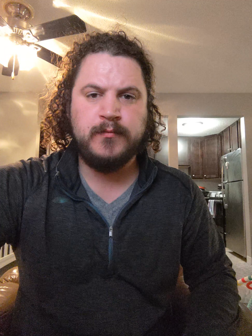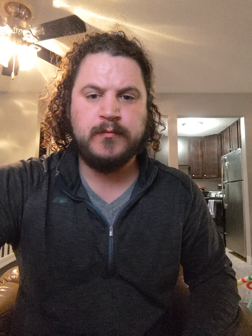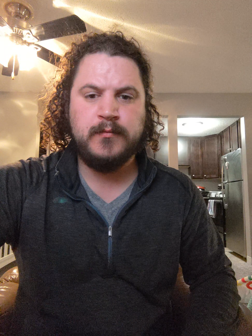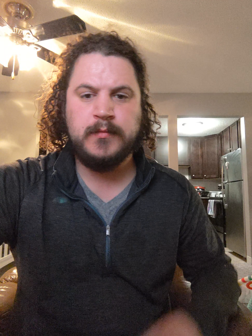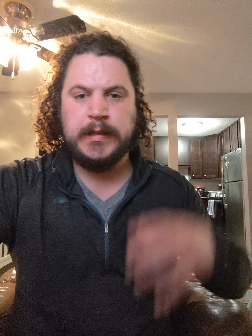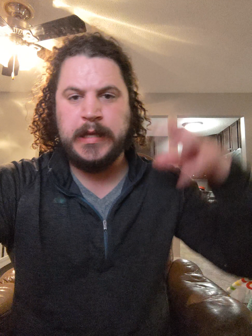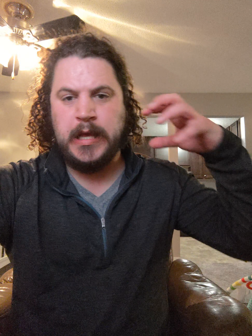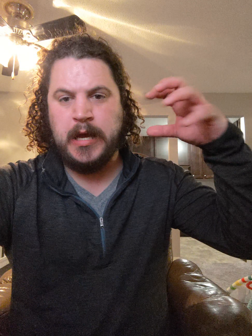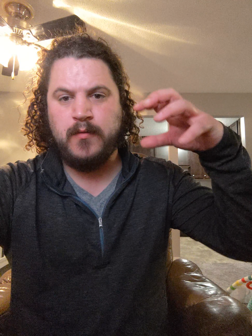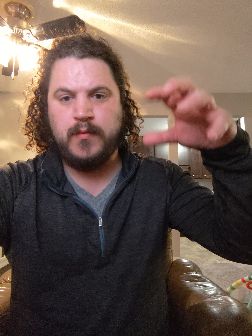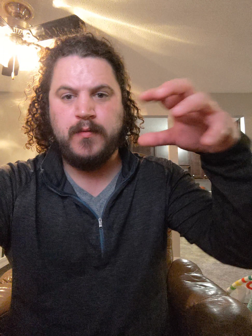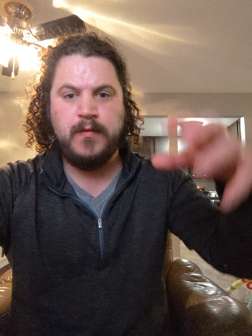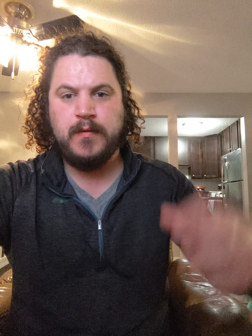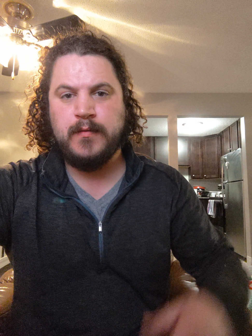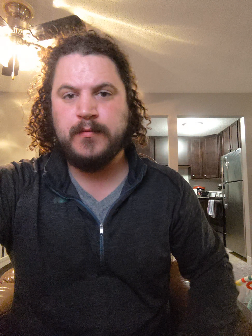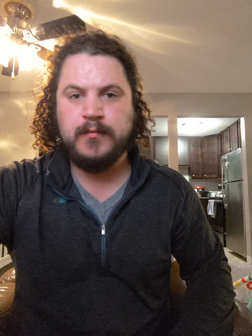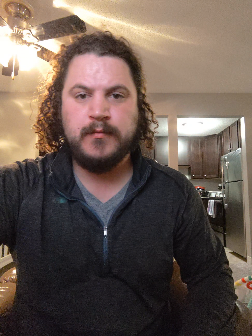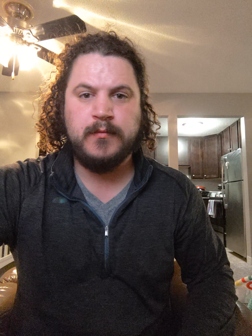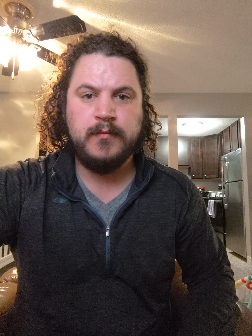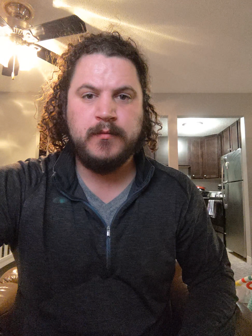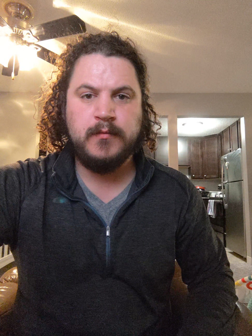cloud